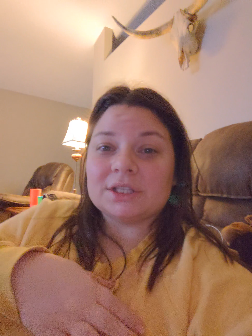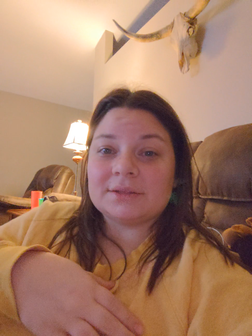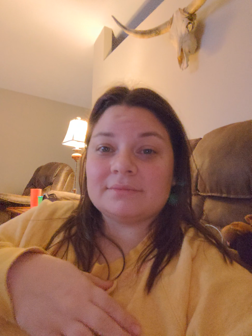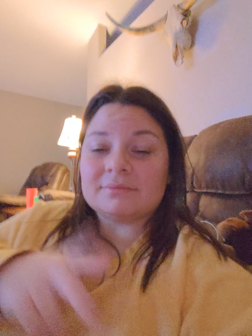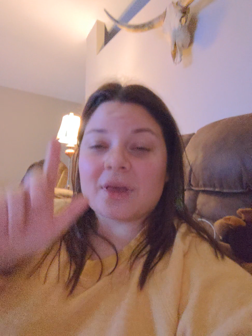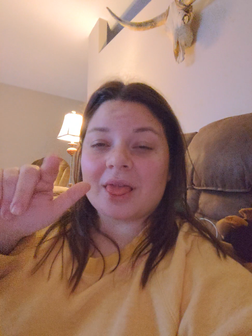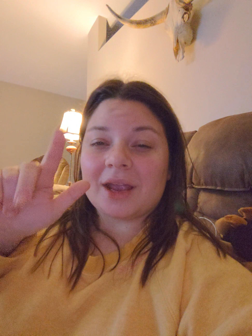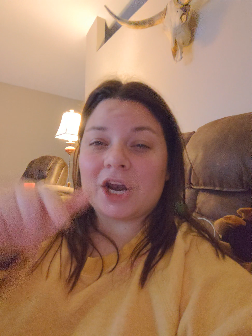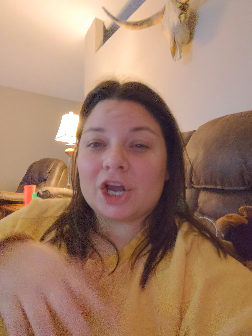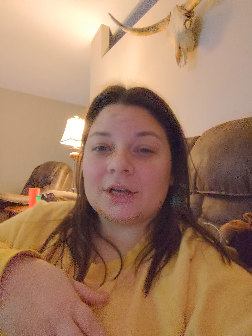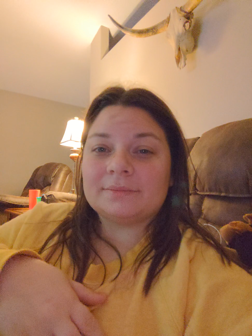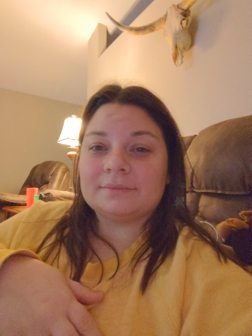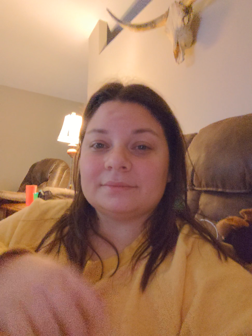later